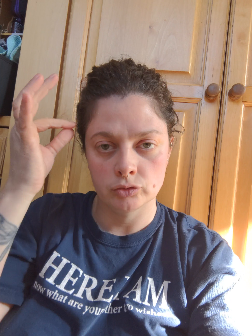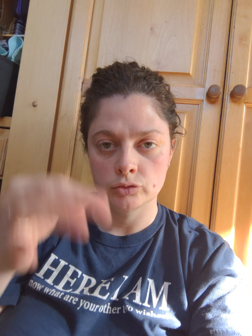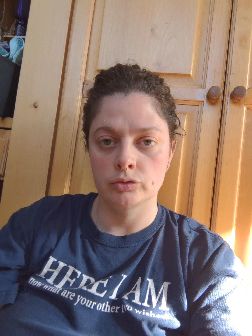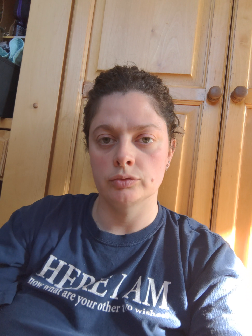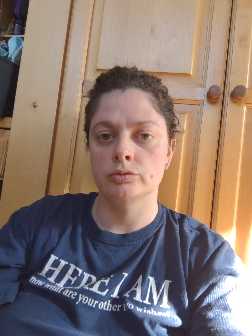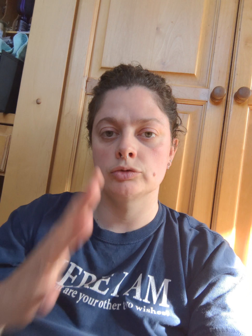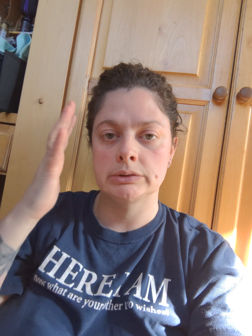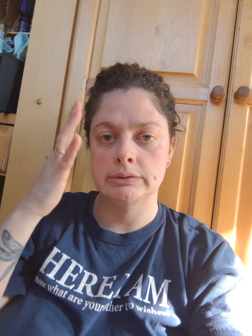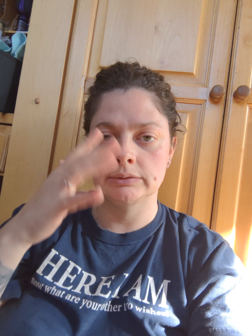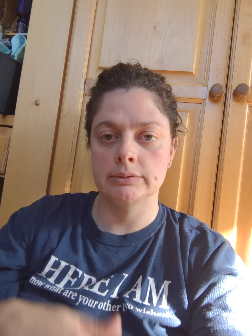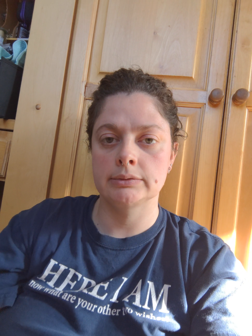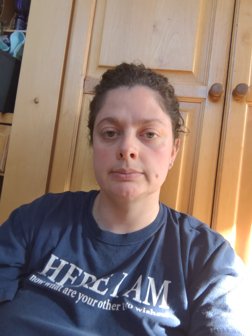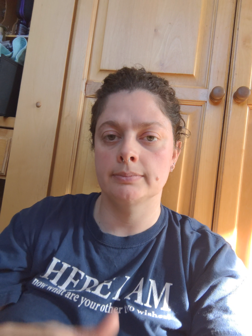tree